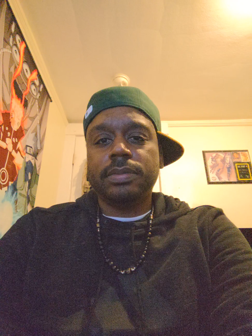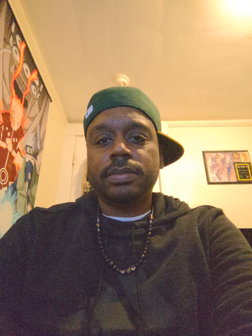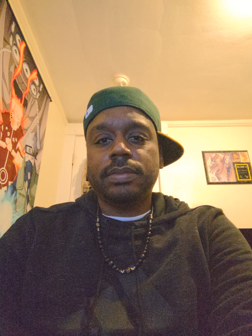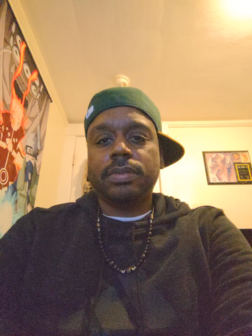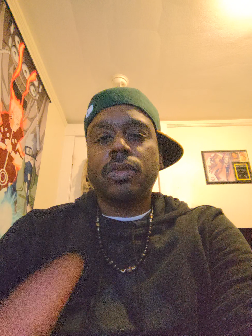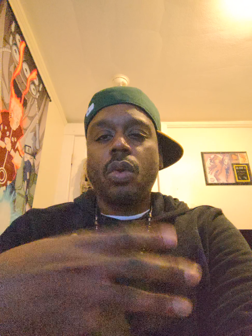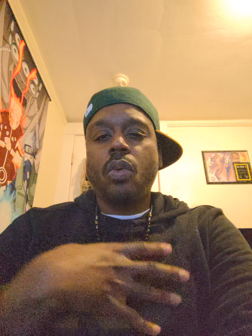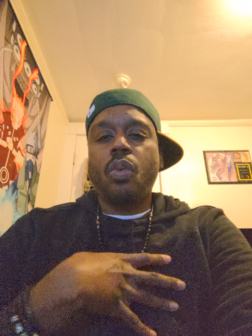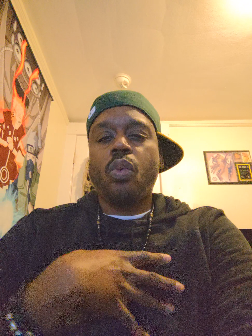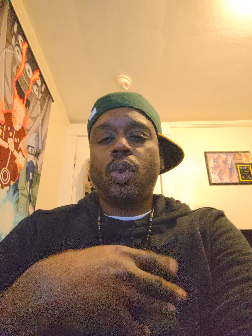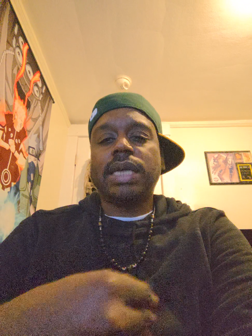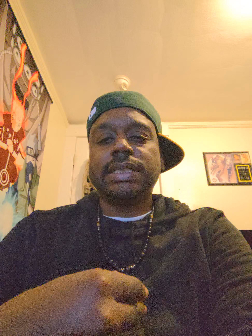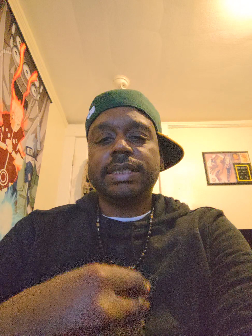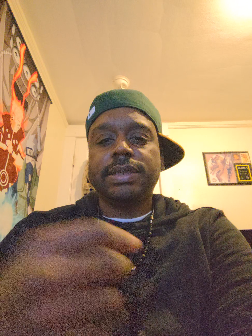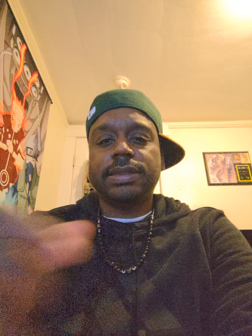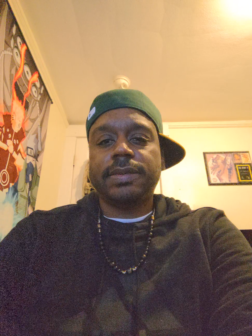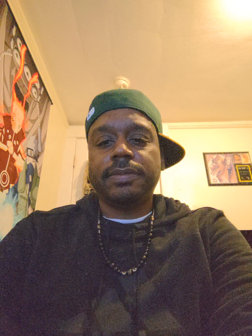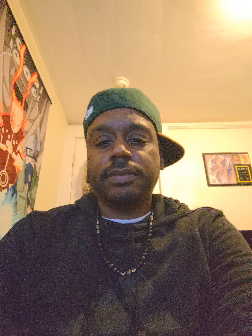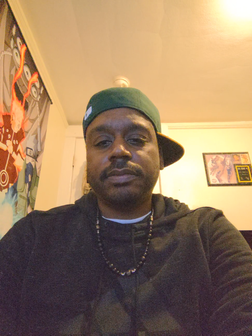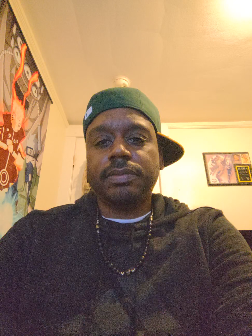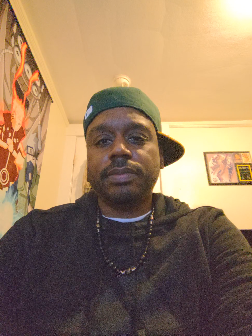white